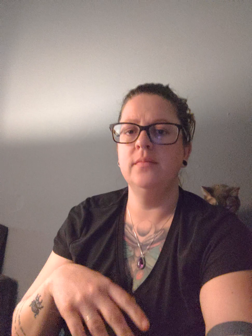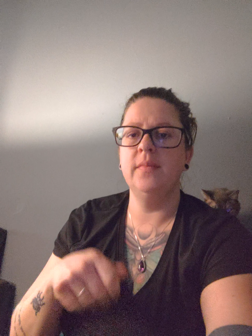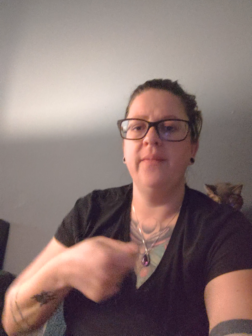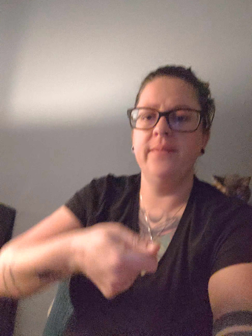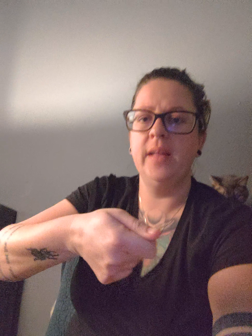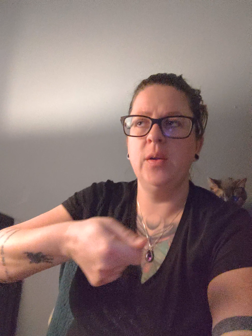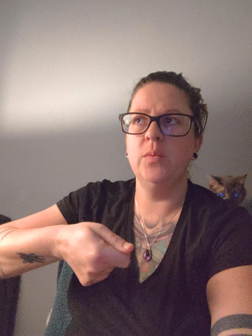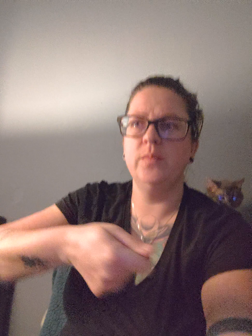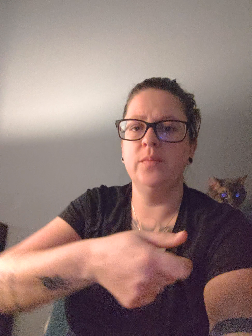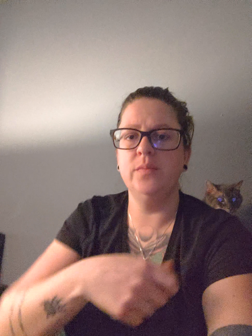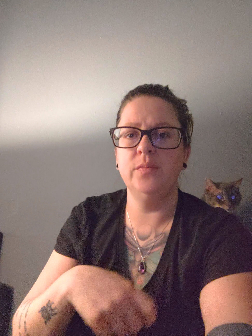vacuum